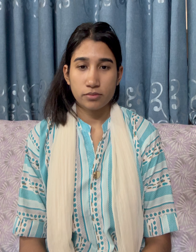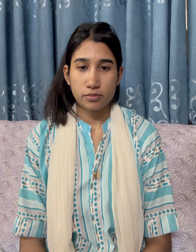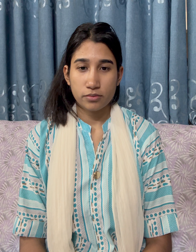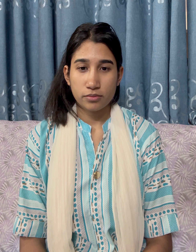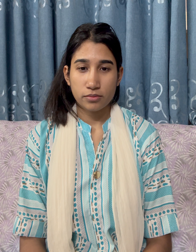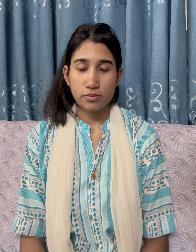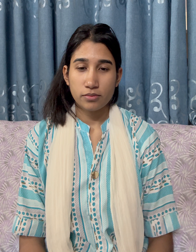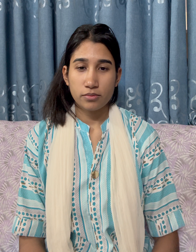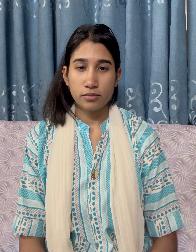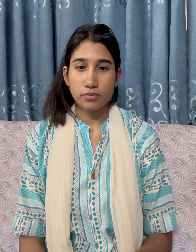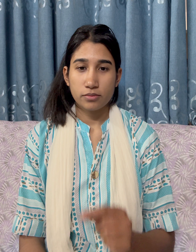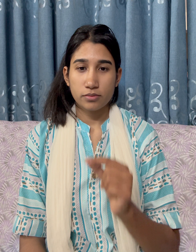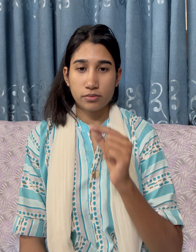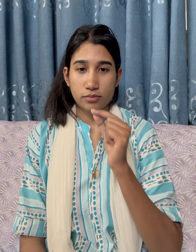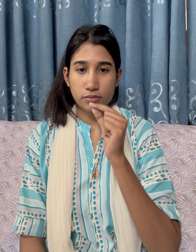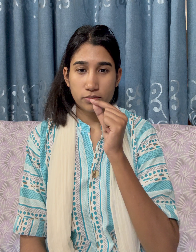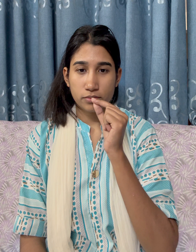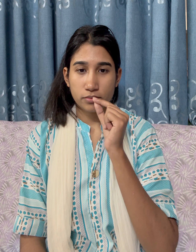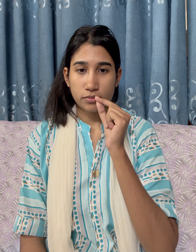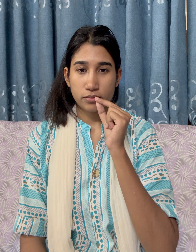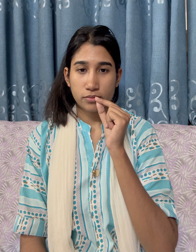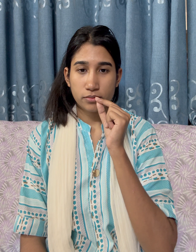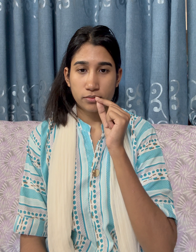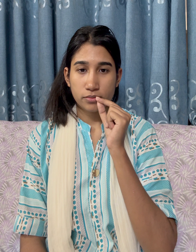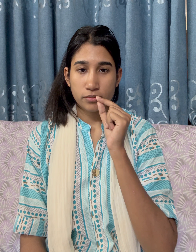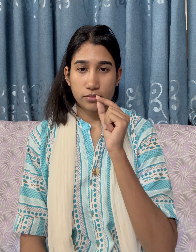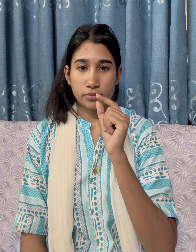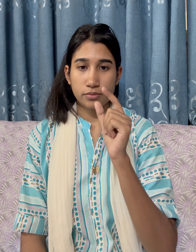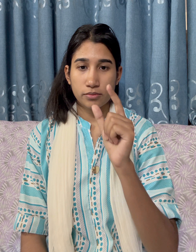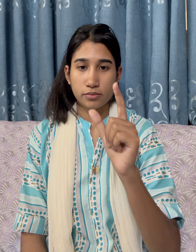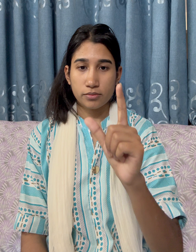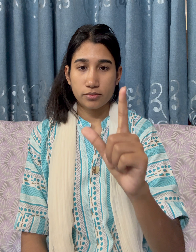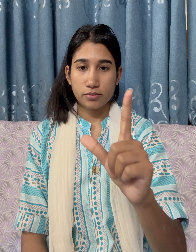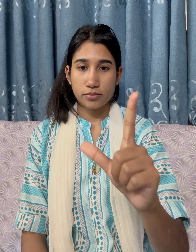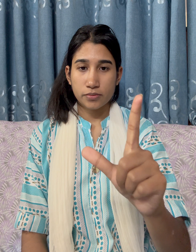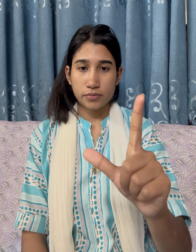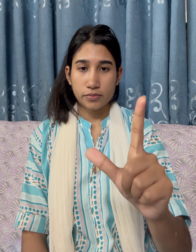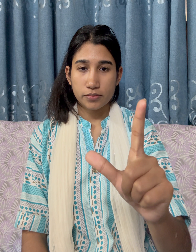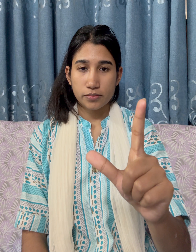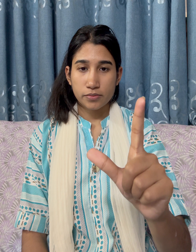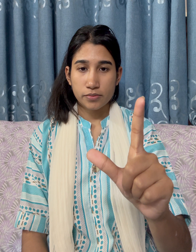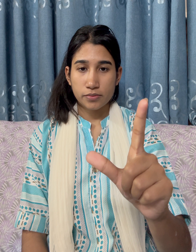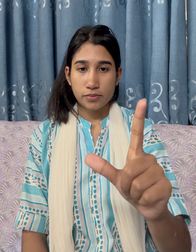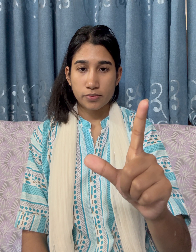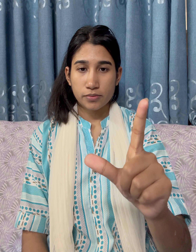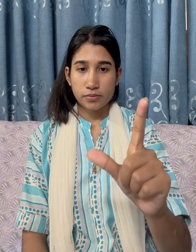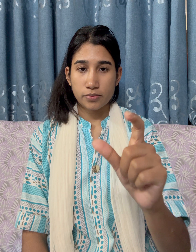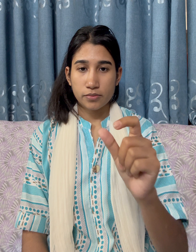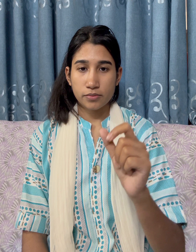প্রশ্ন